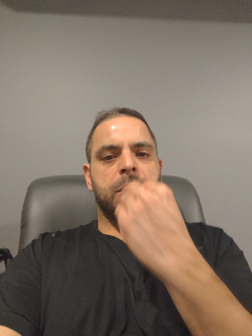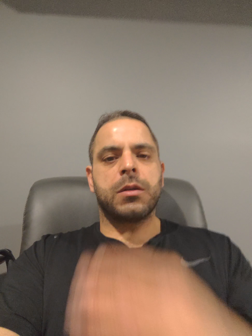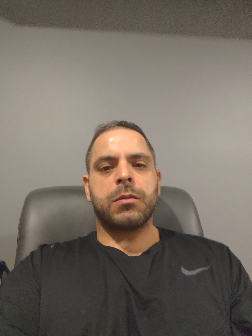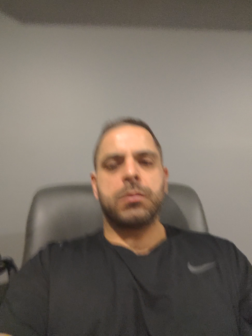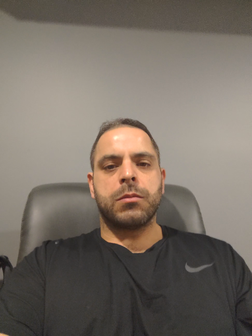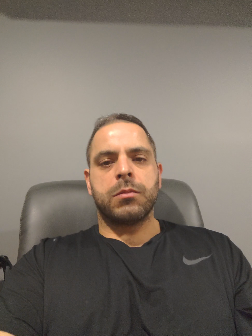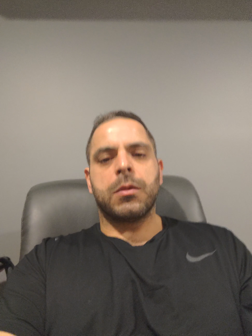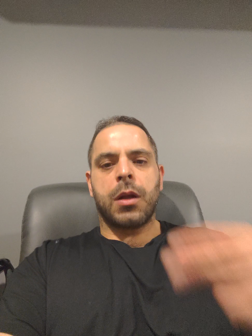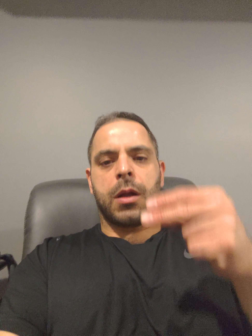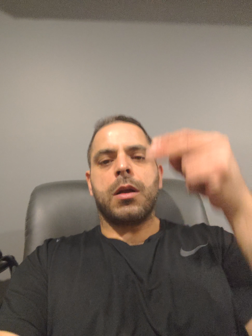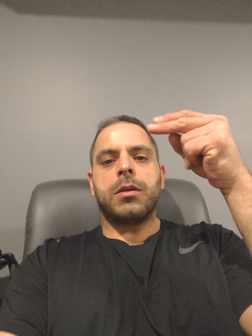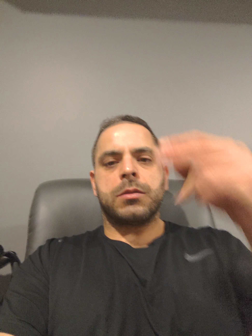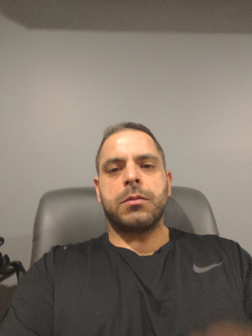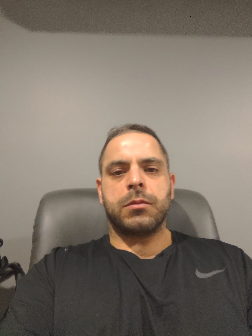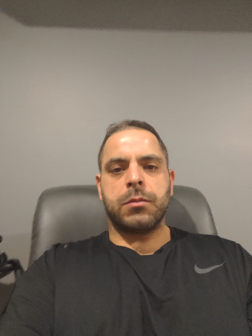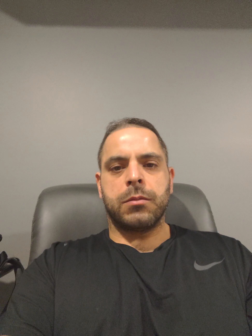high